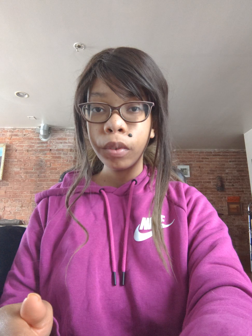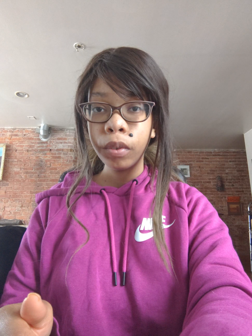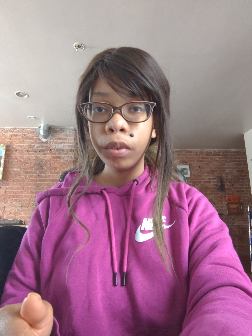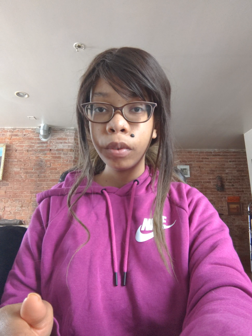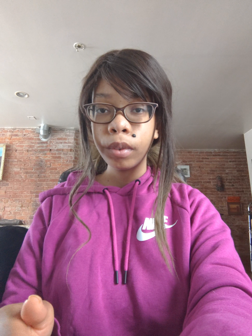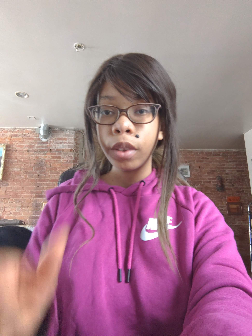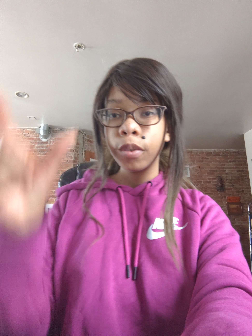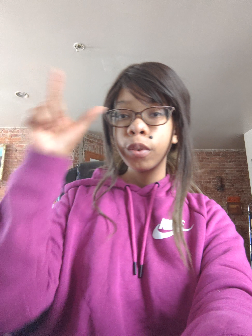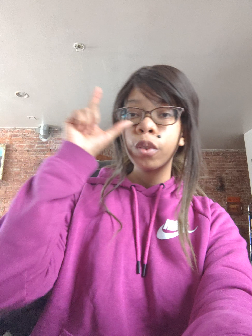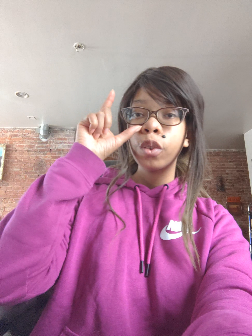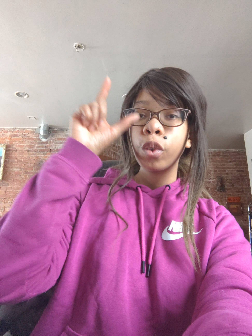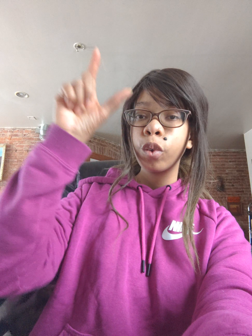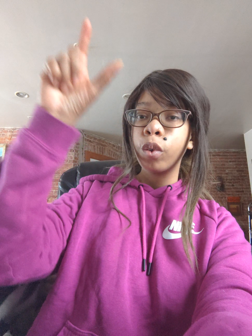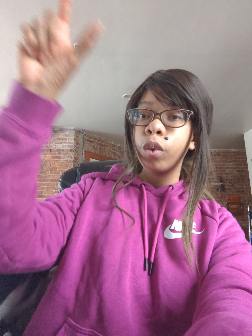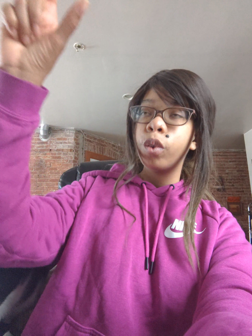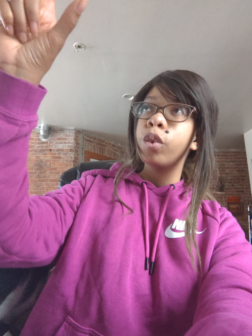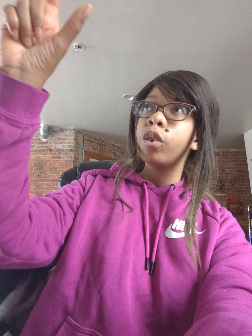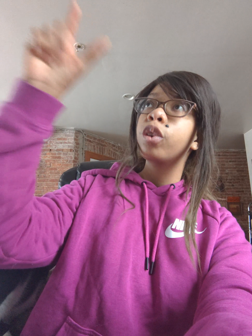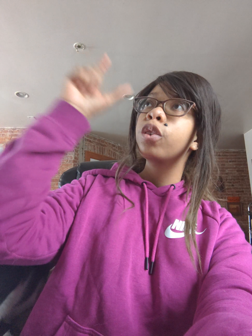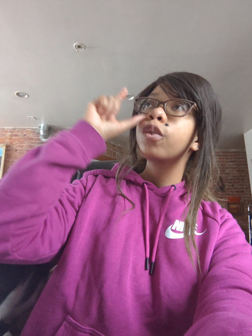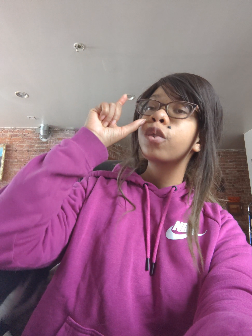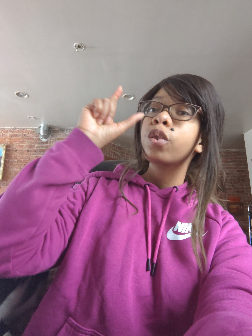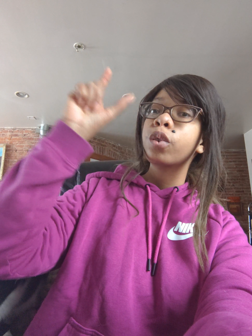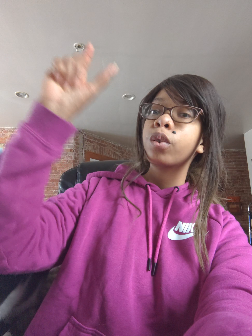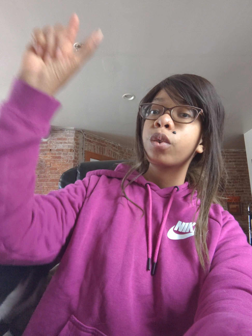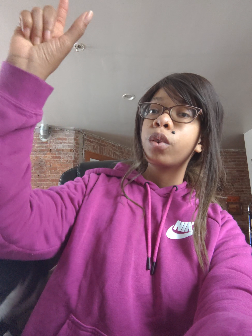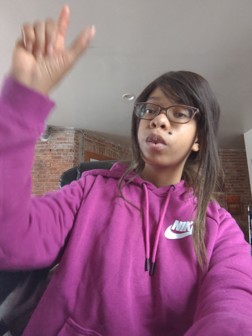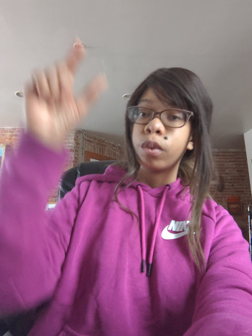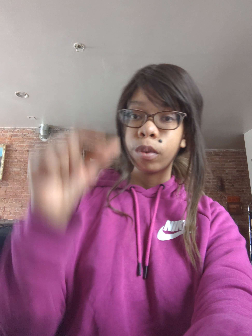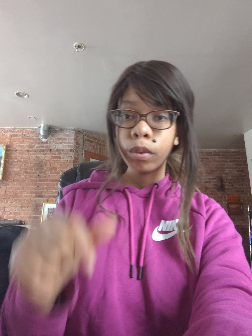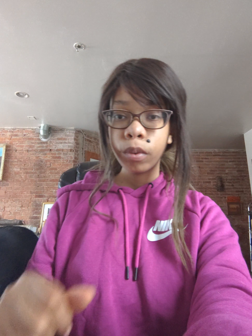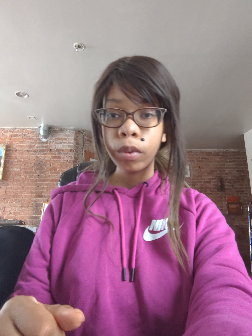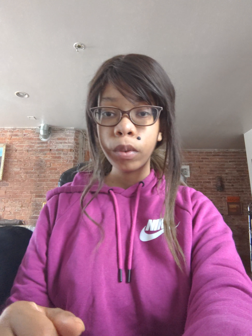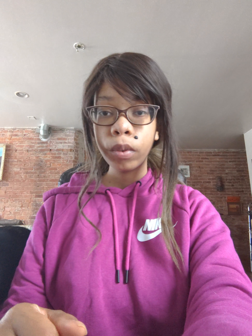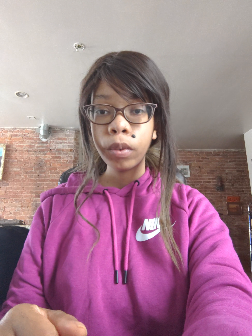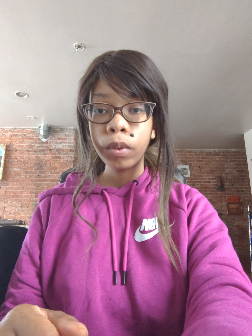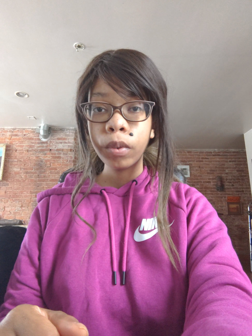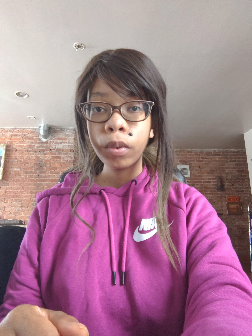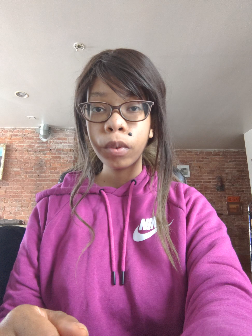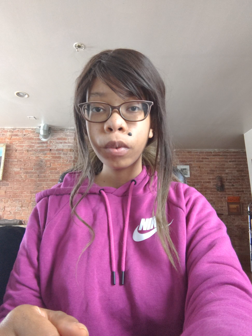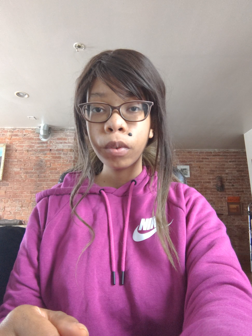moon